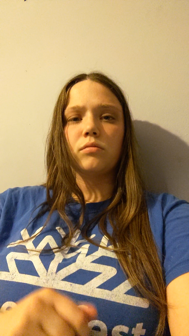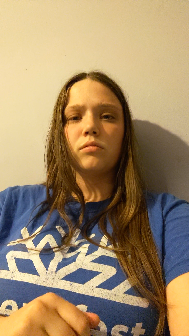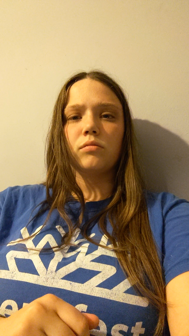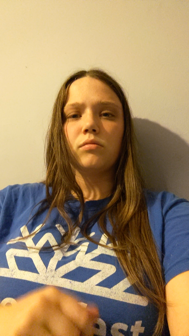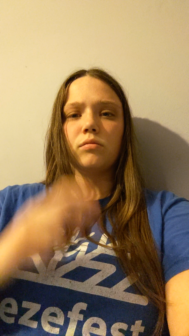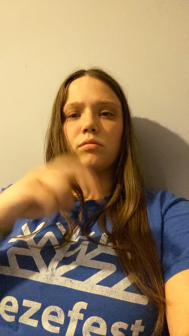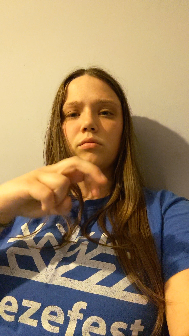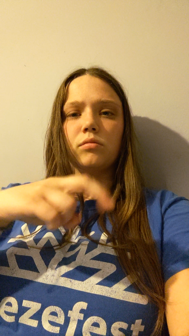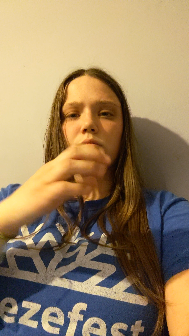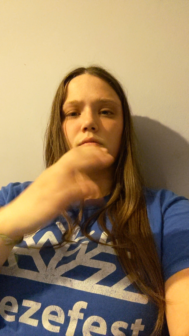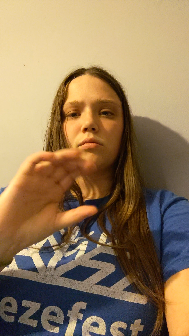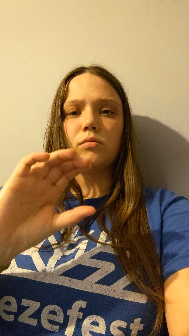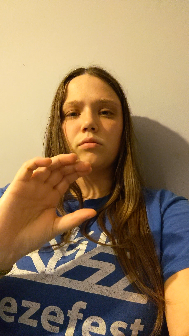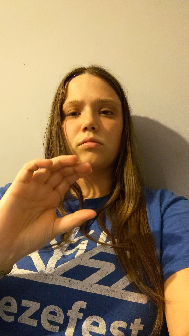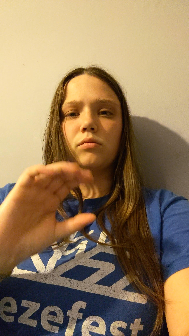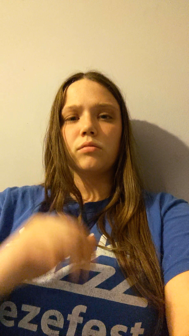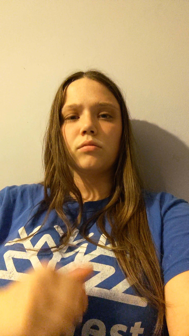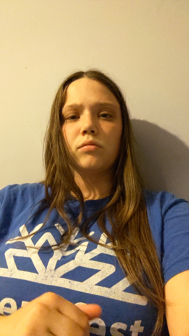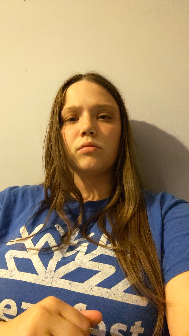potato chip